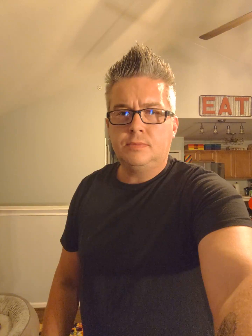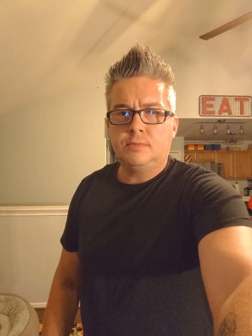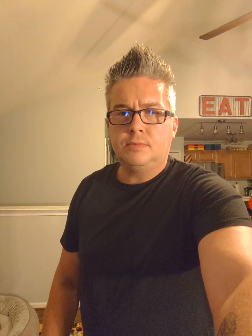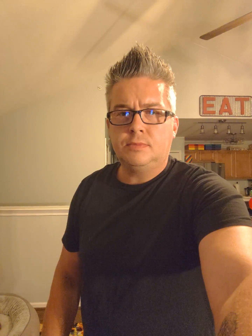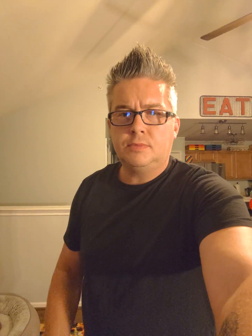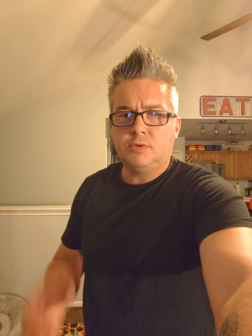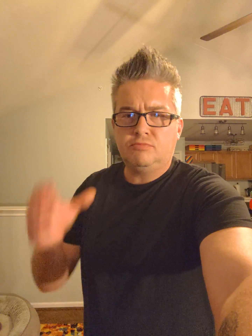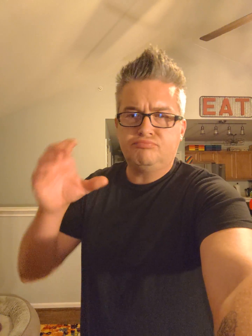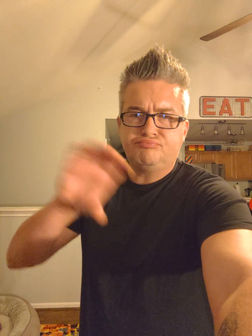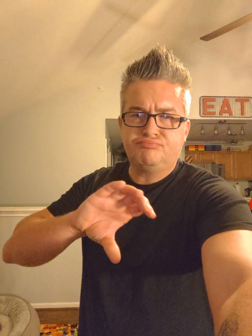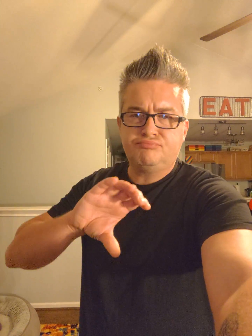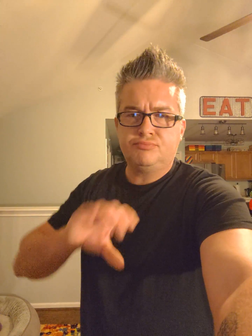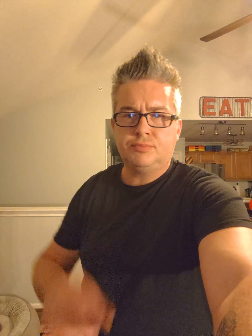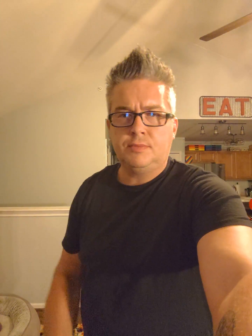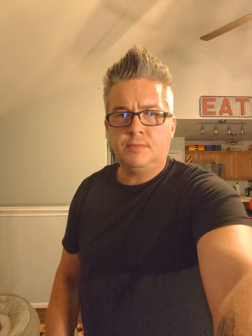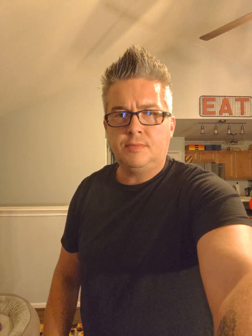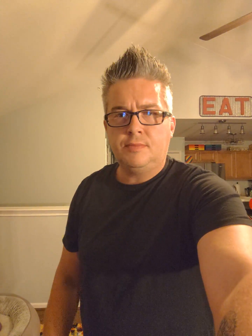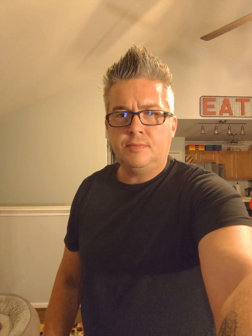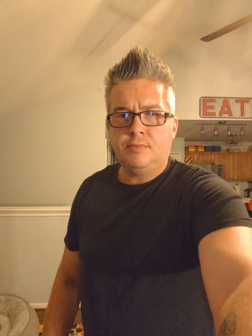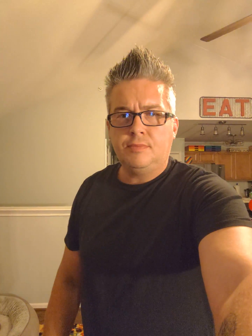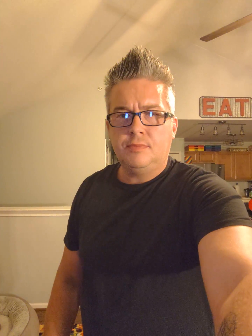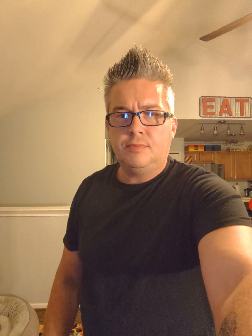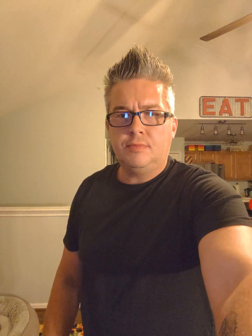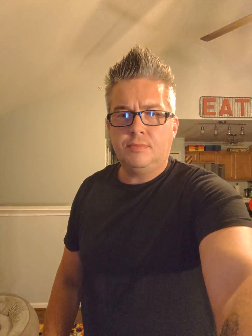dump